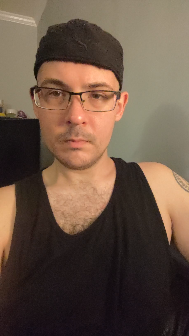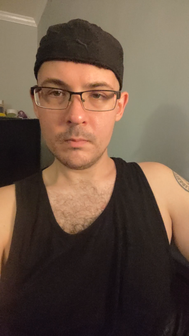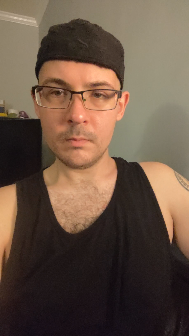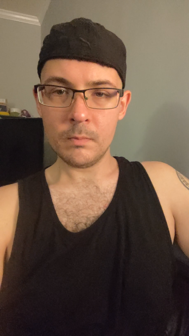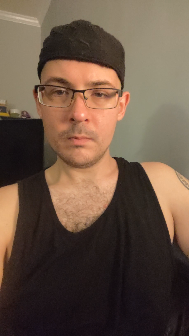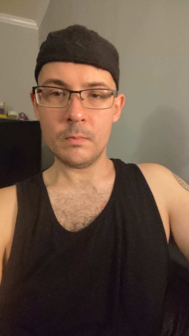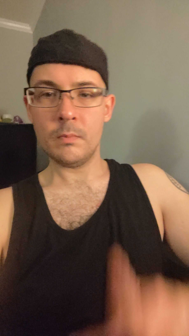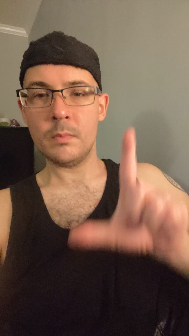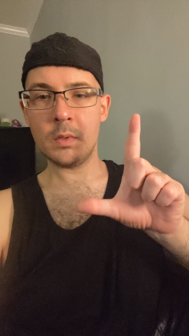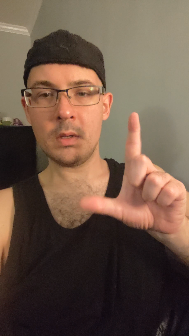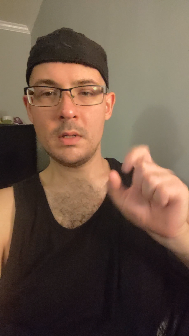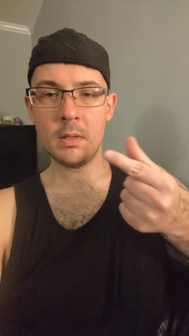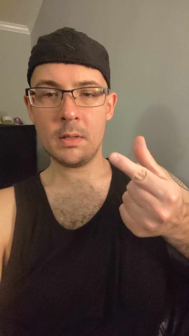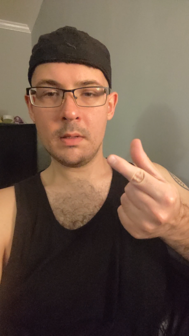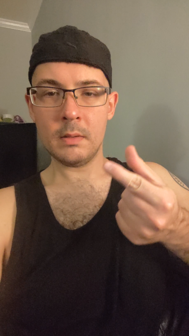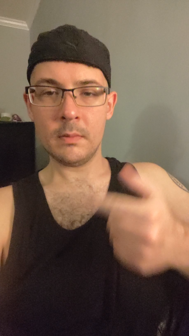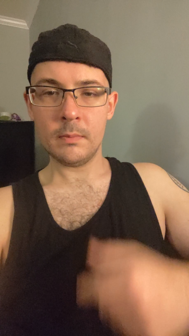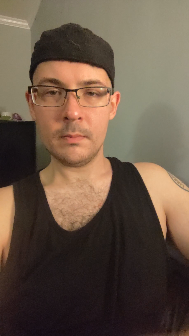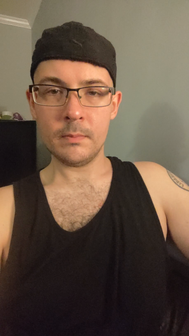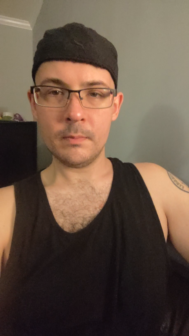leg